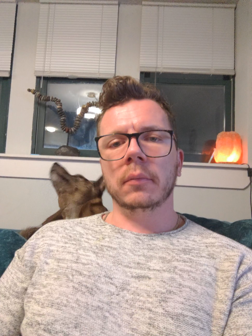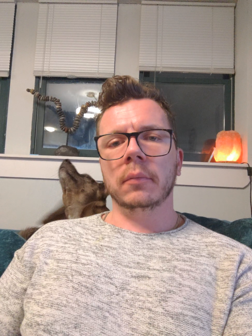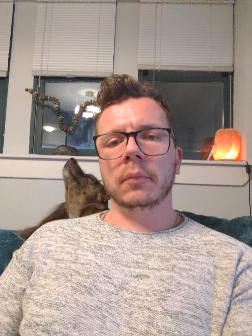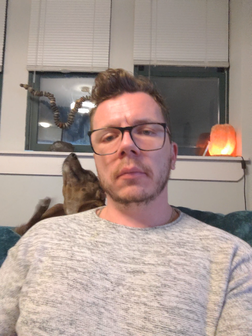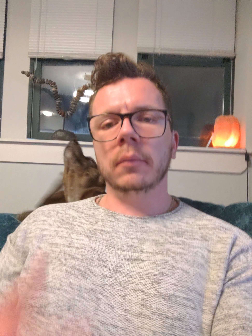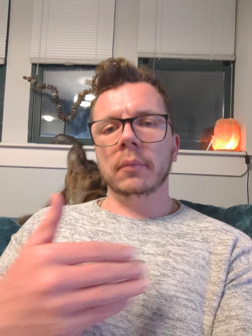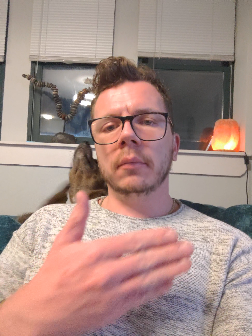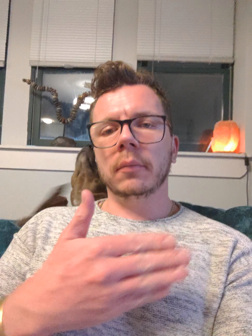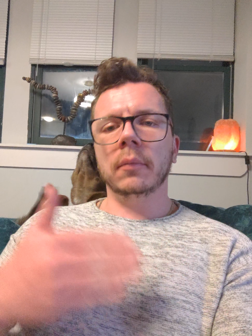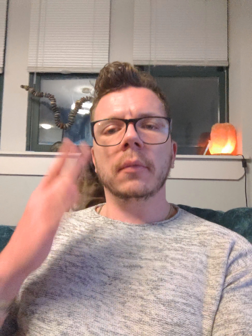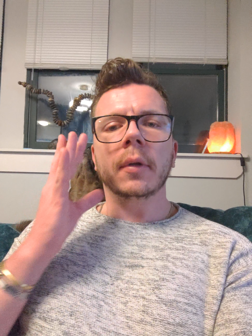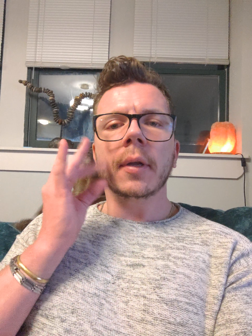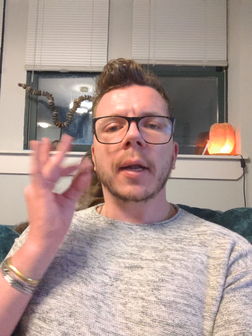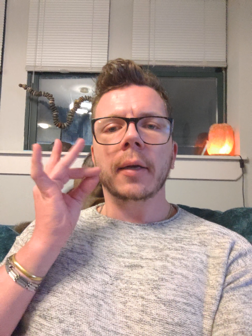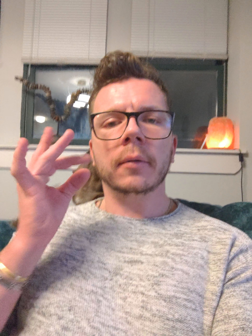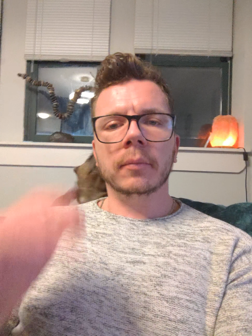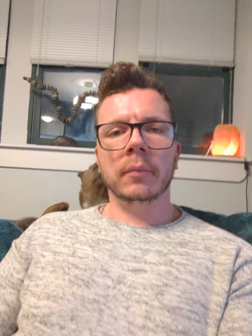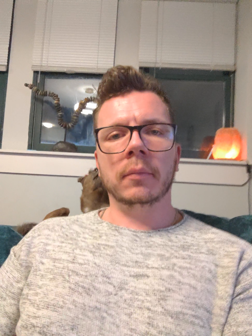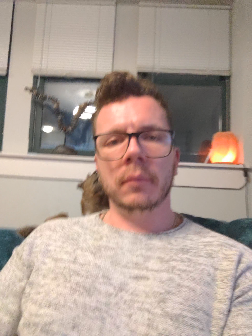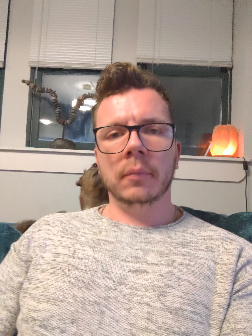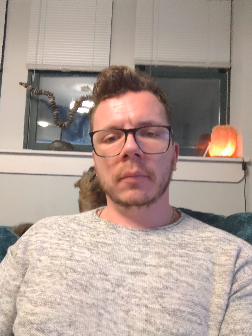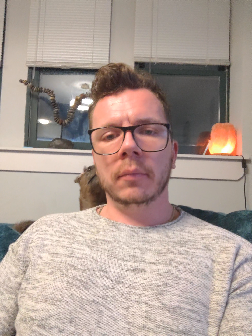kitty